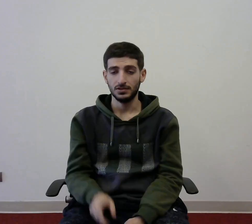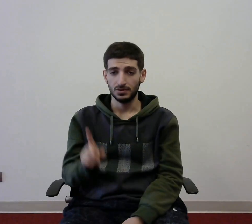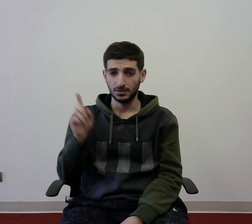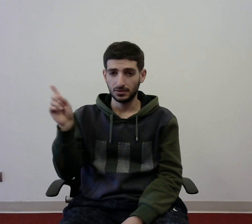O